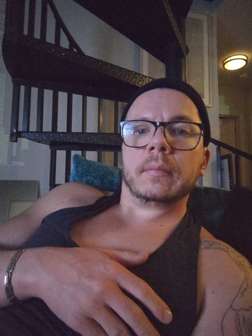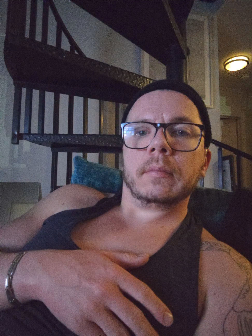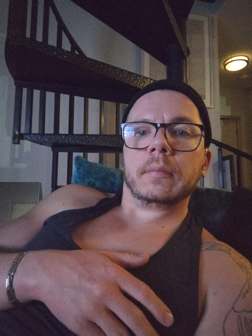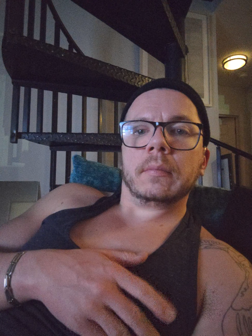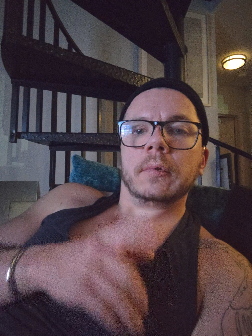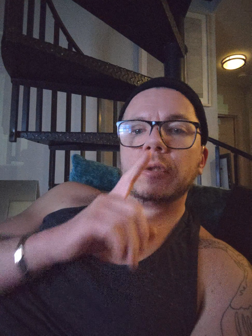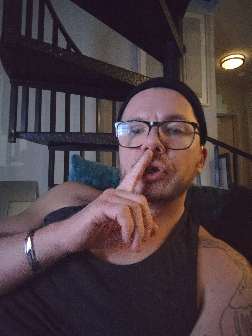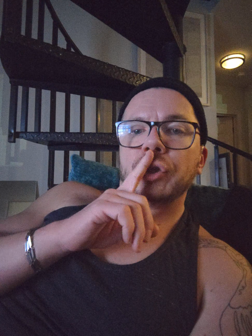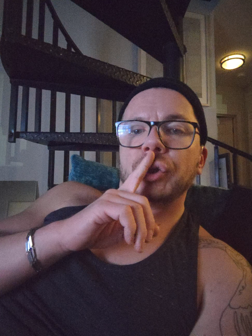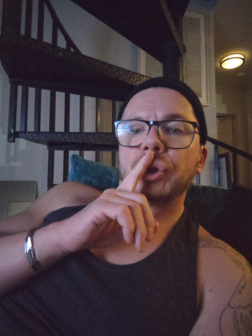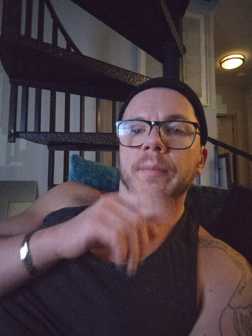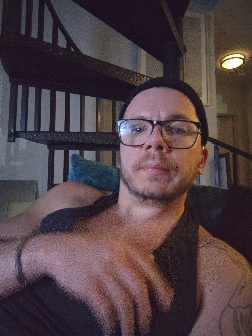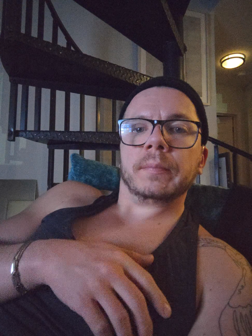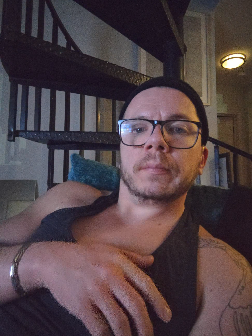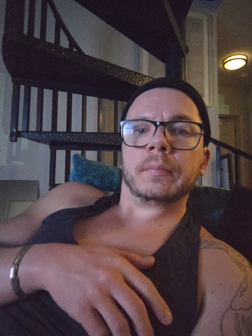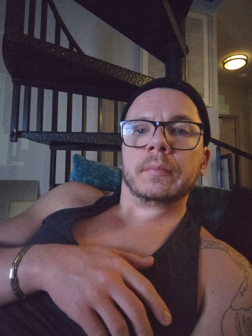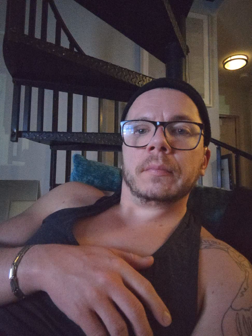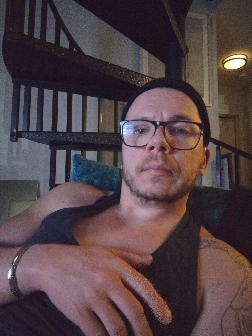shhh